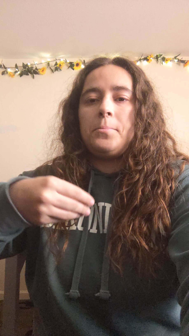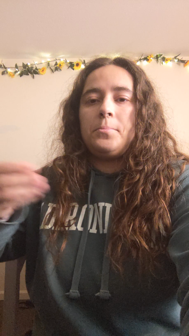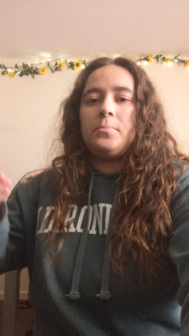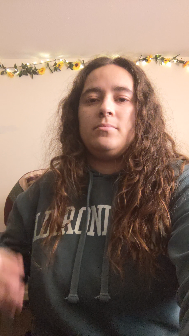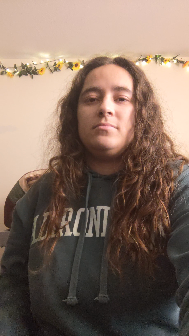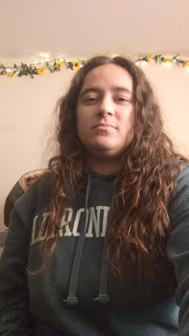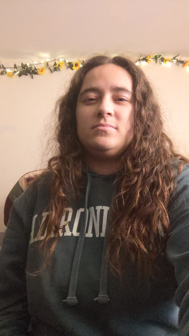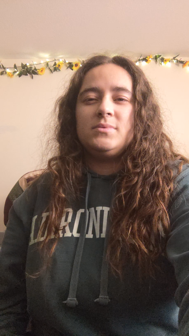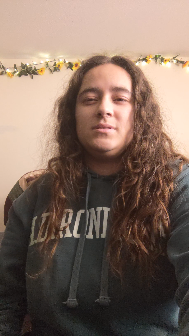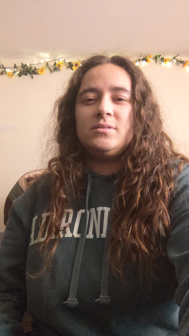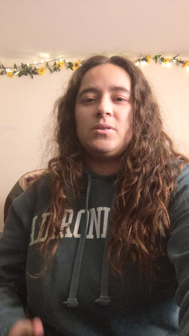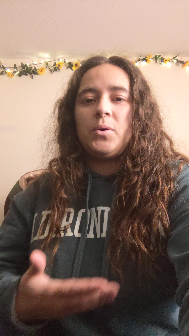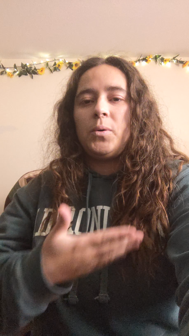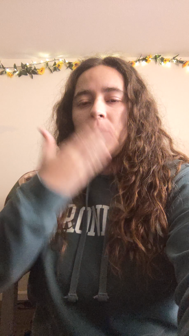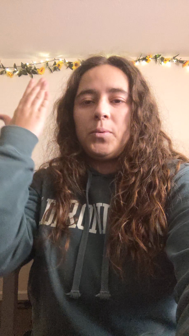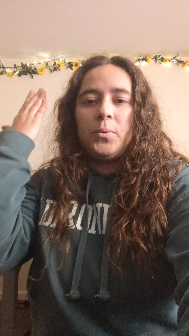all gone